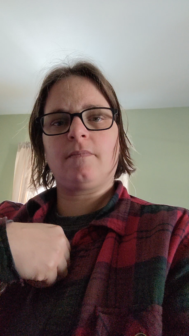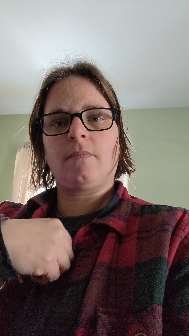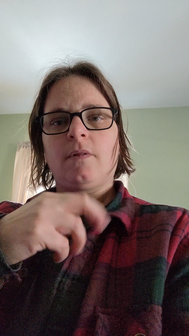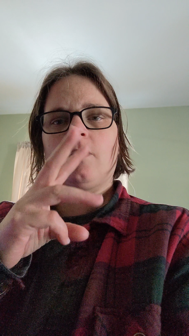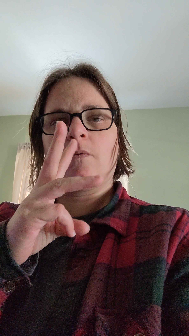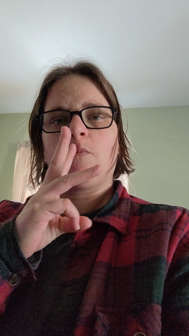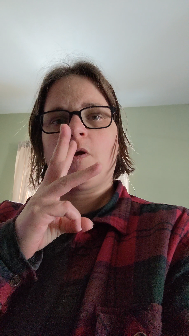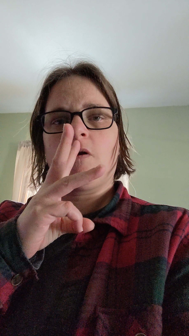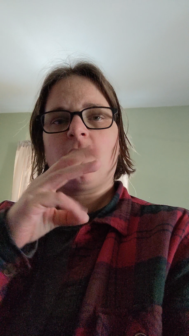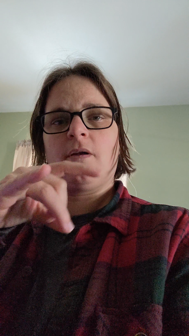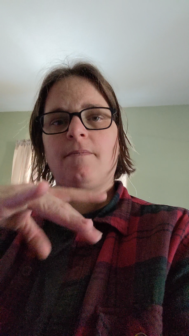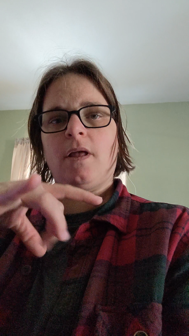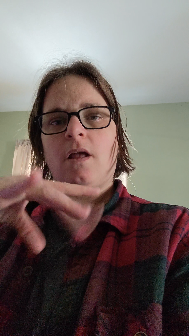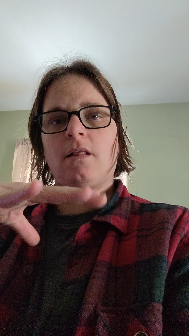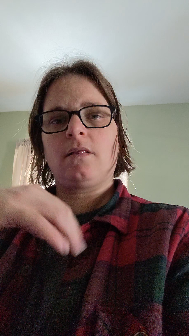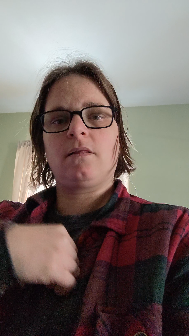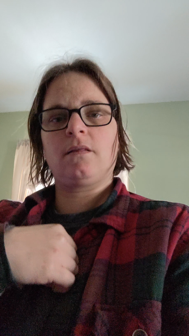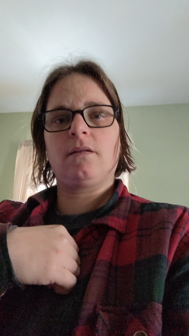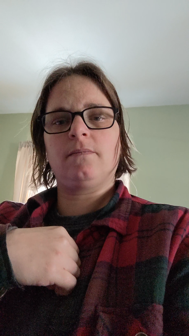melon